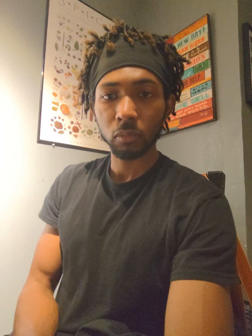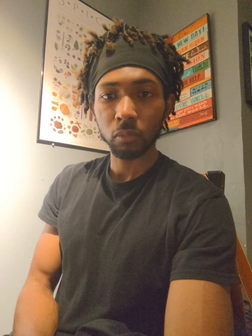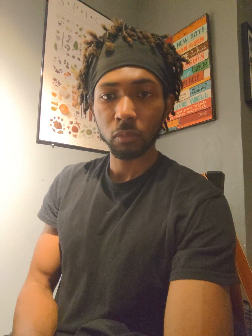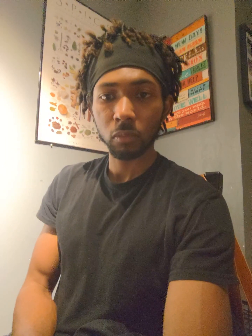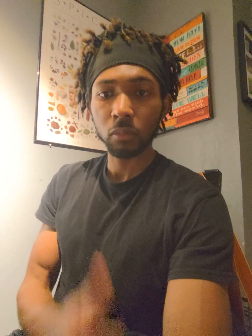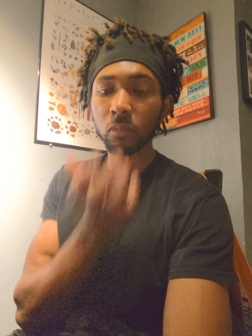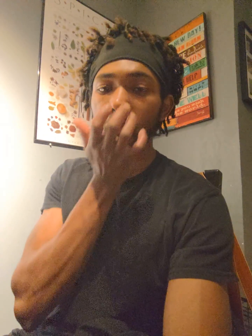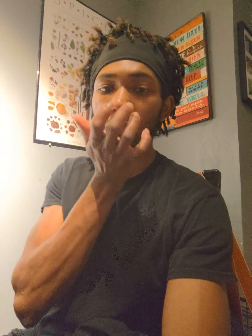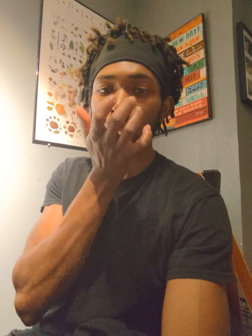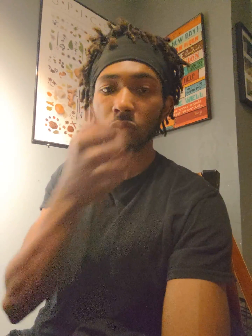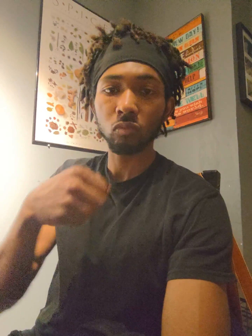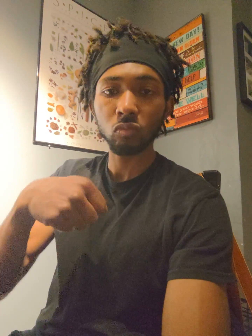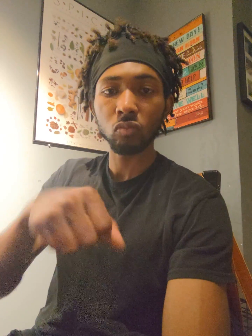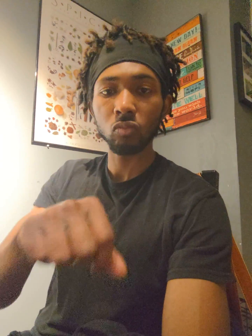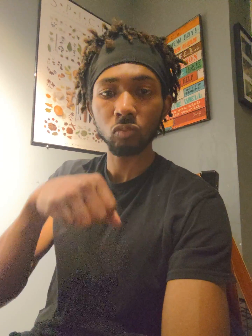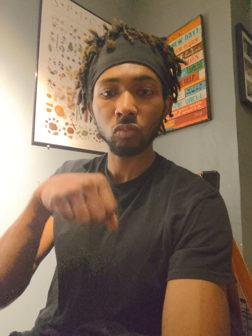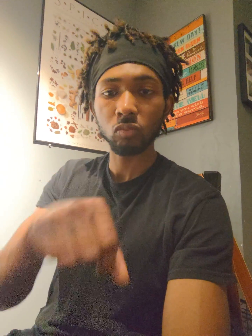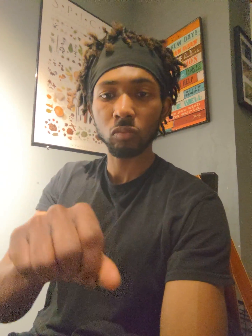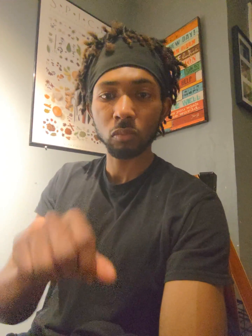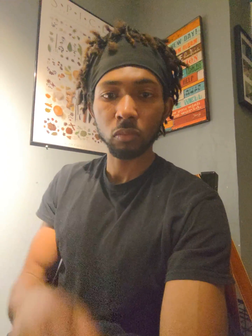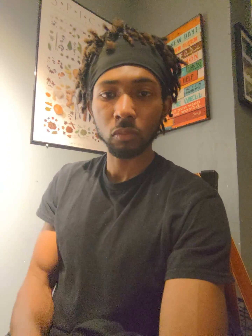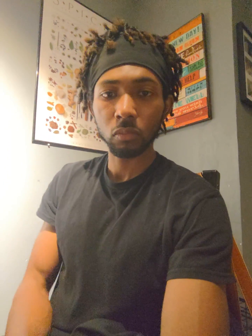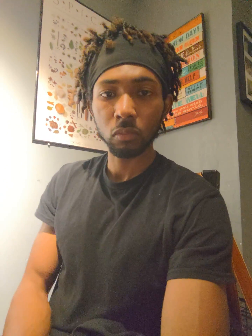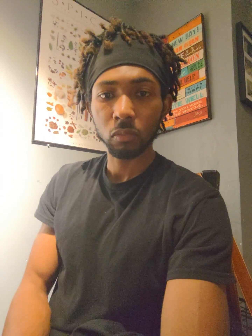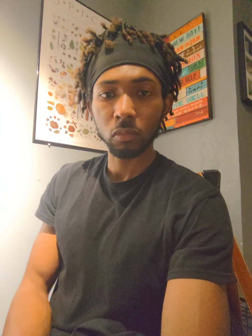lawn mower